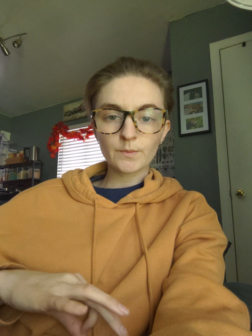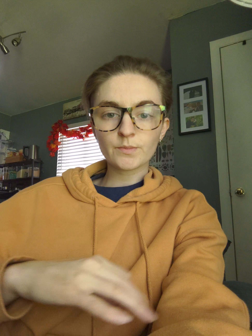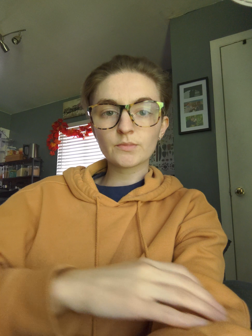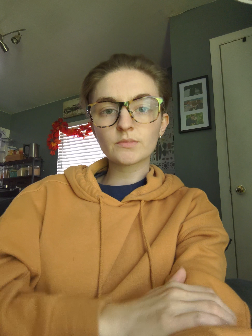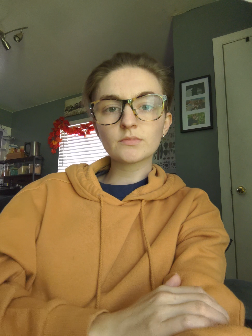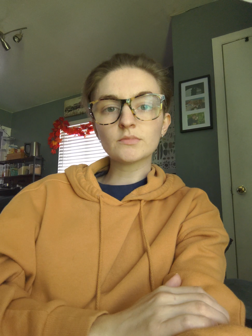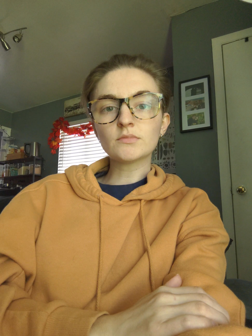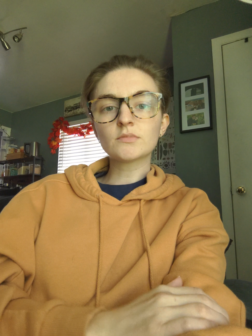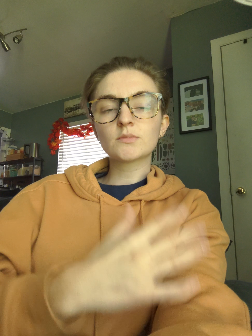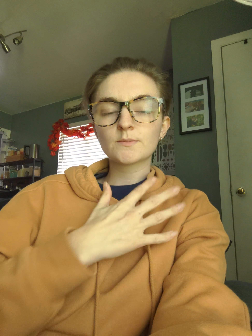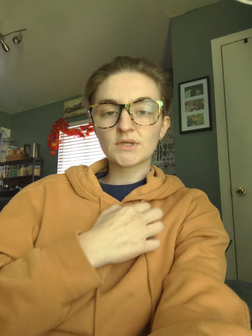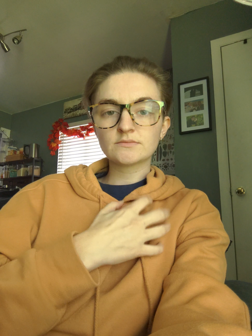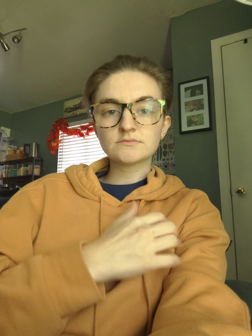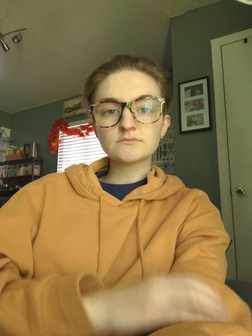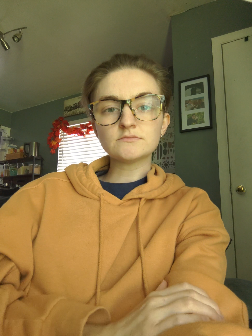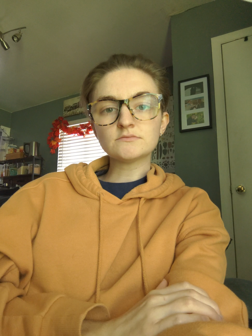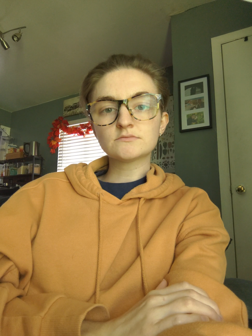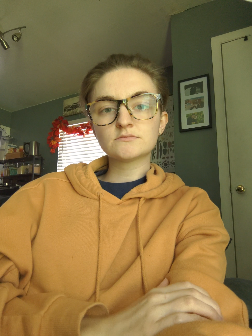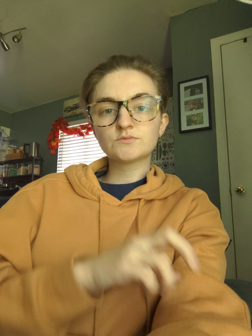bear